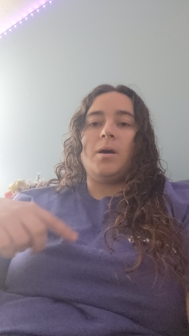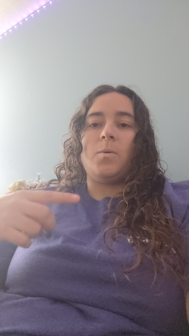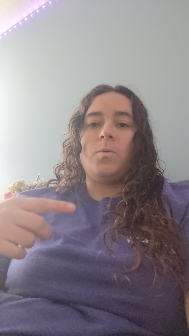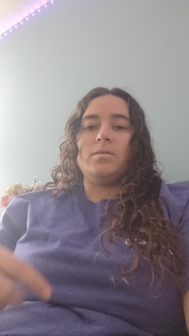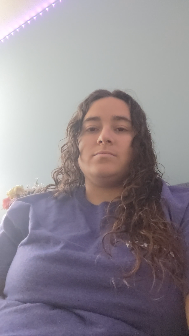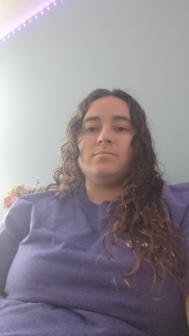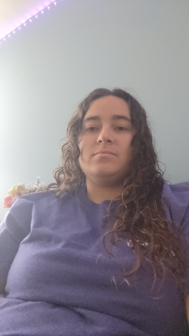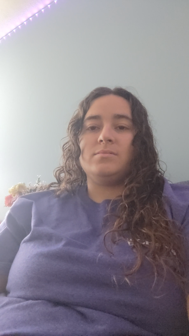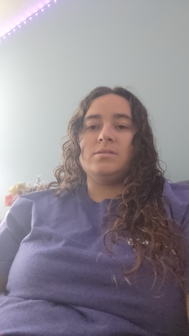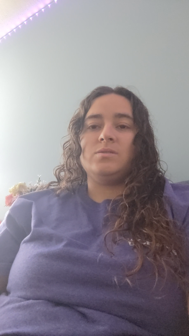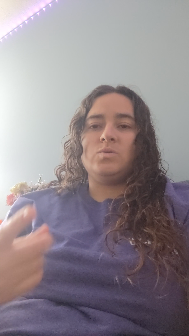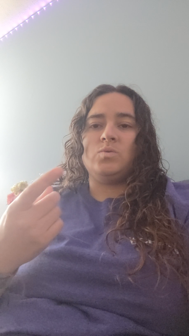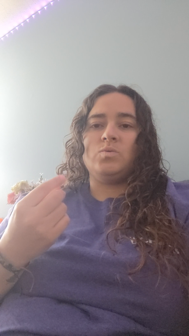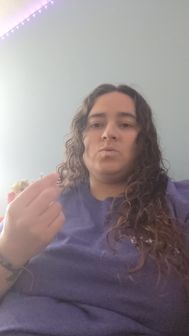do